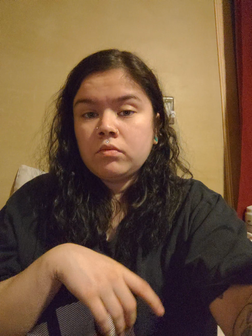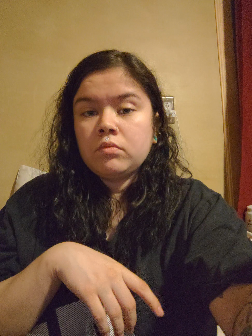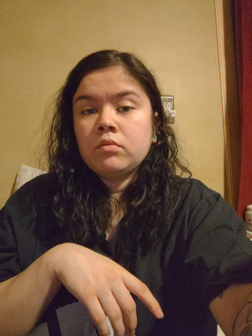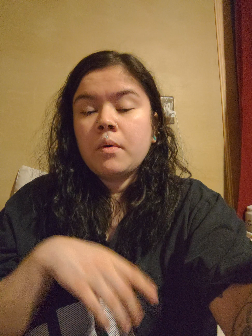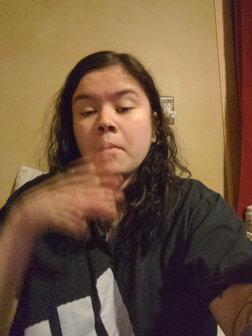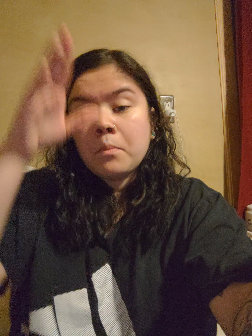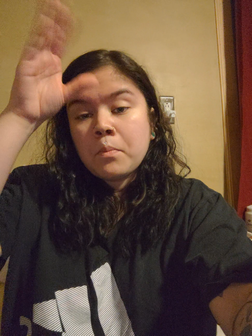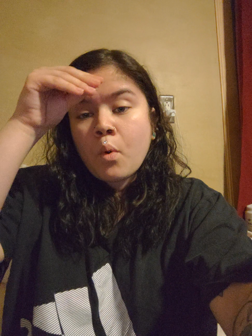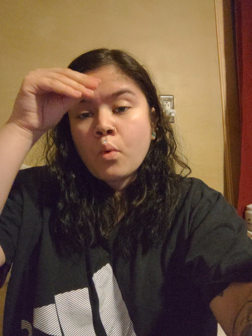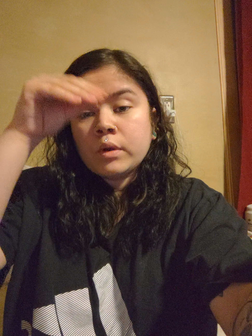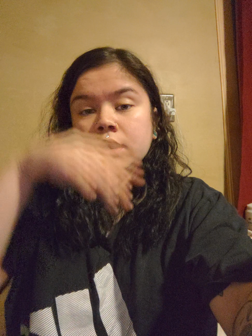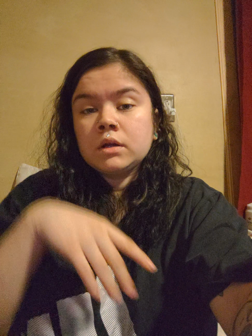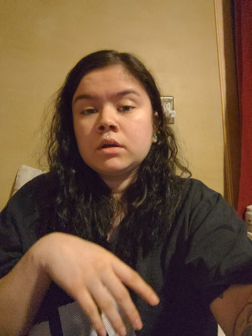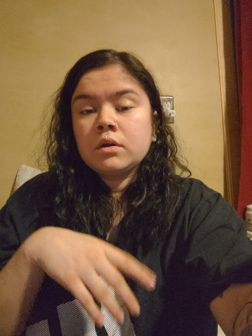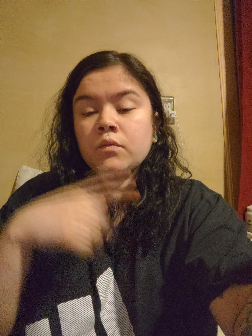boy